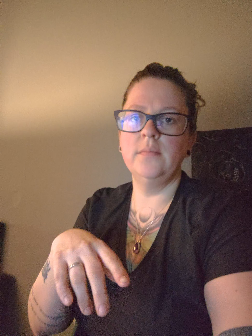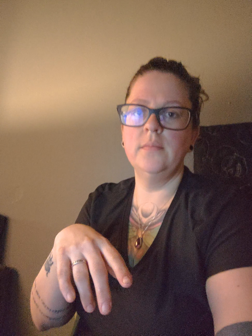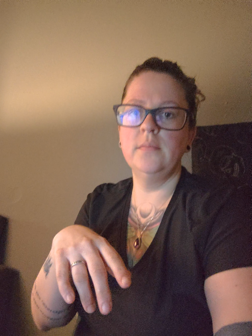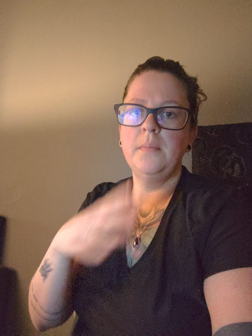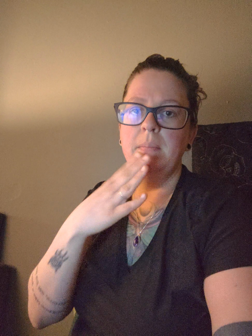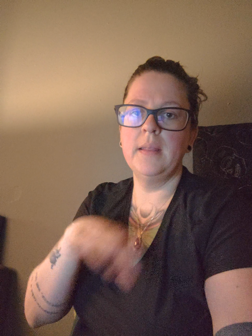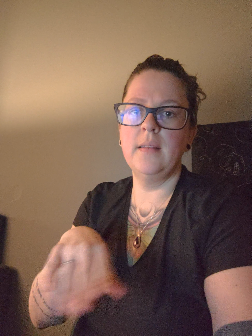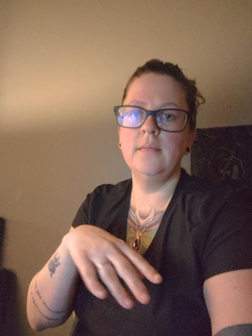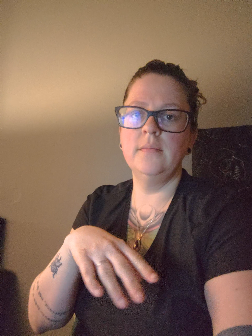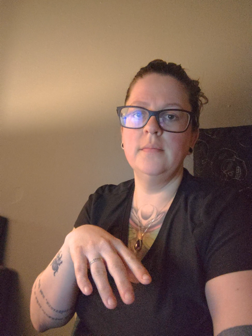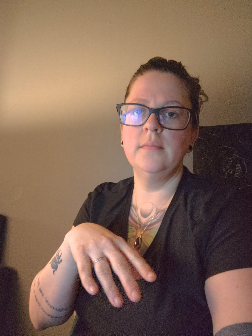bad